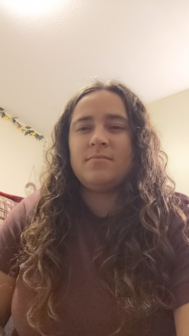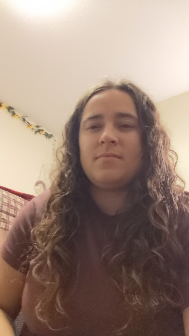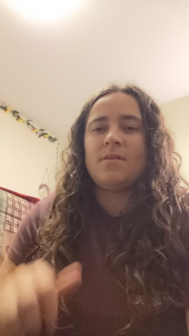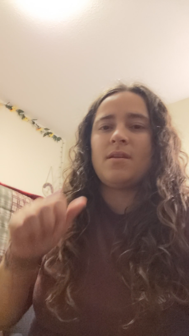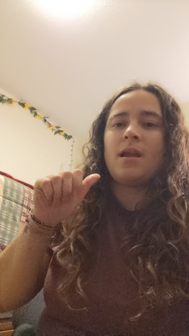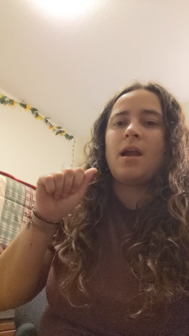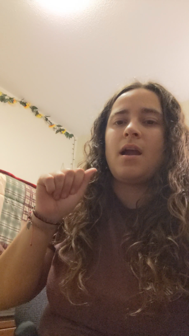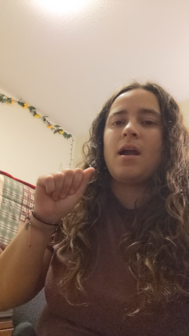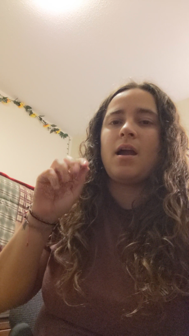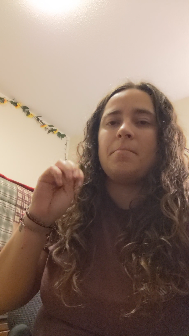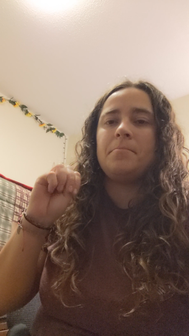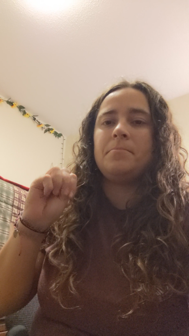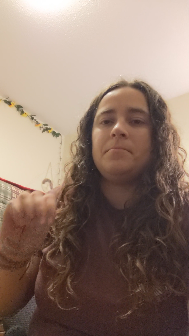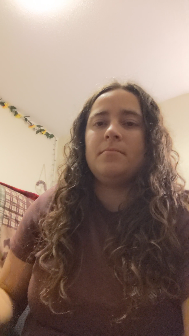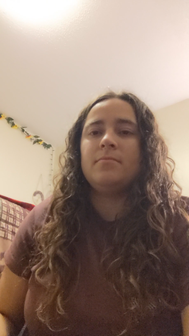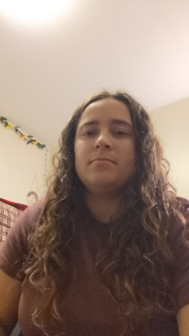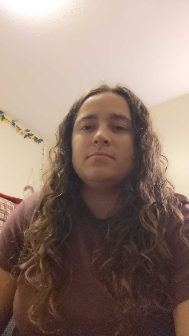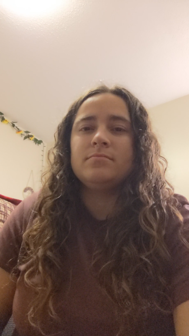am